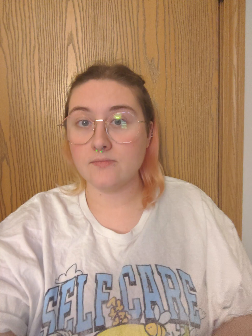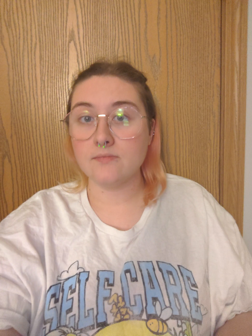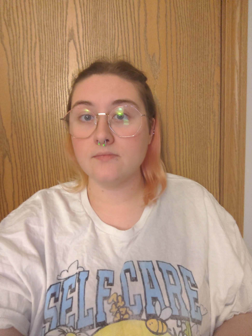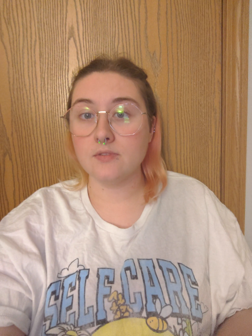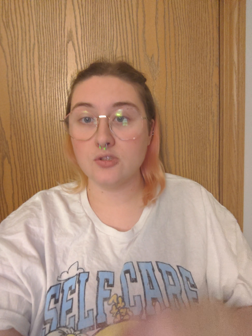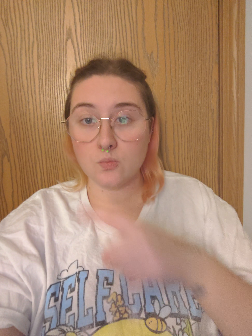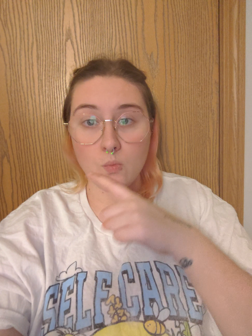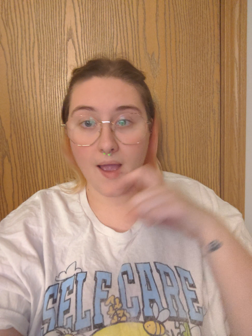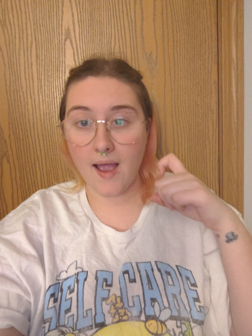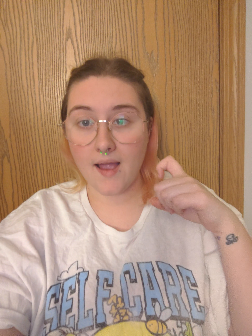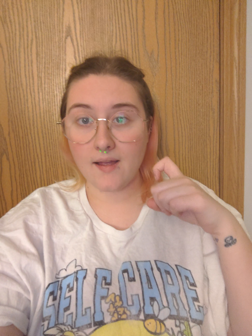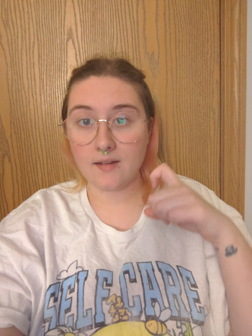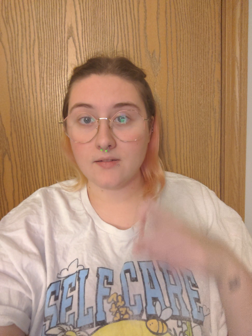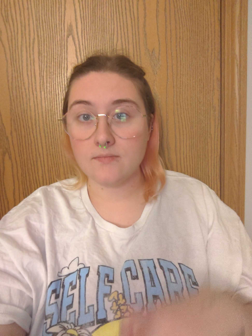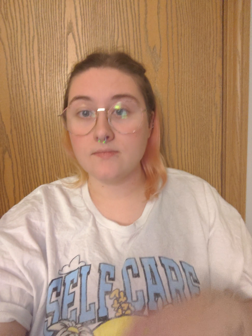dry